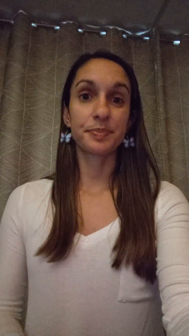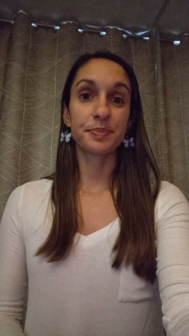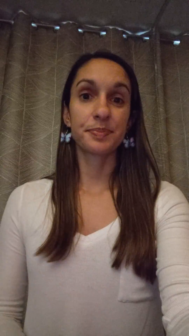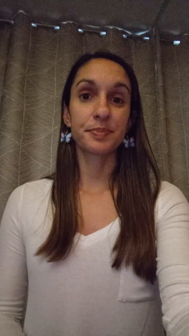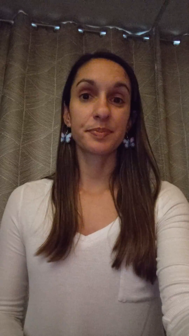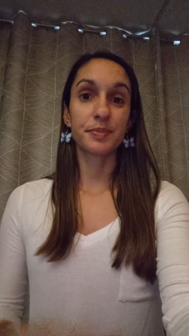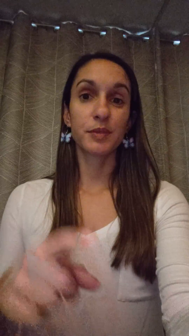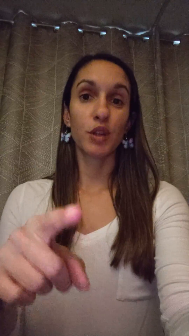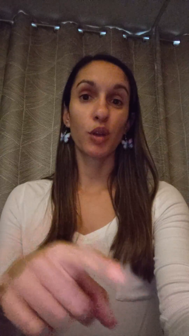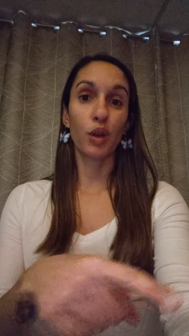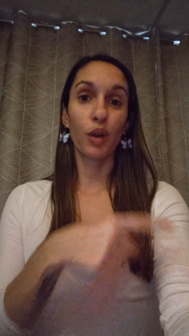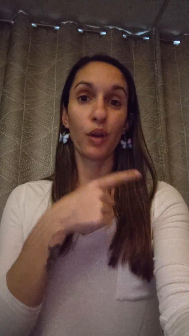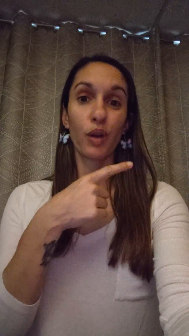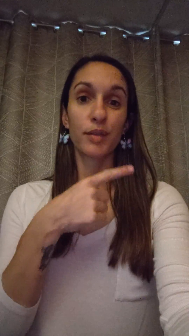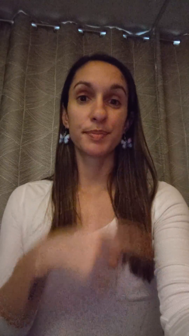long